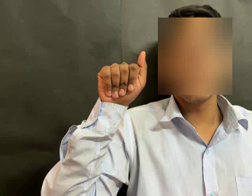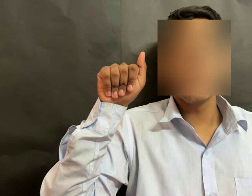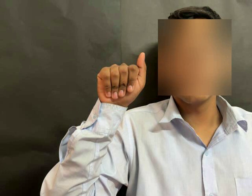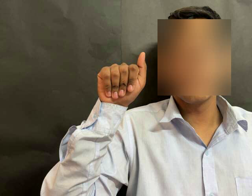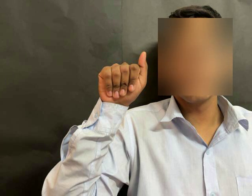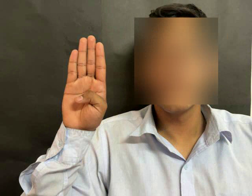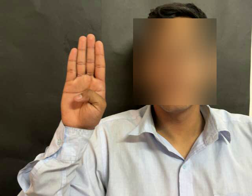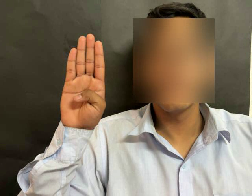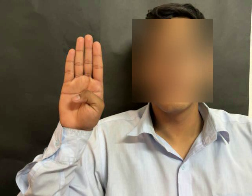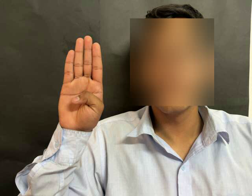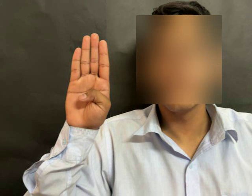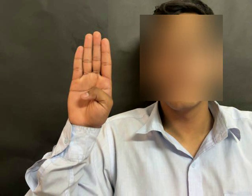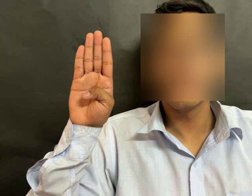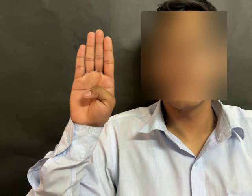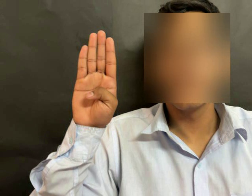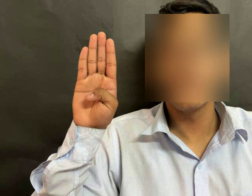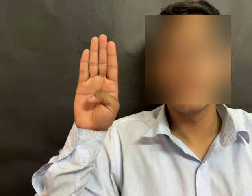B